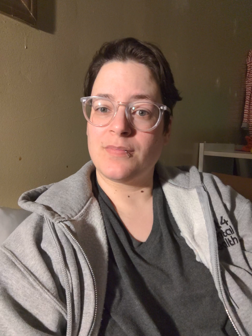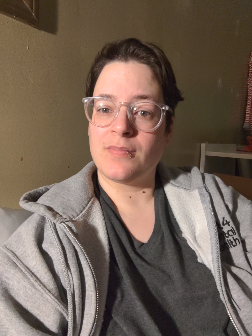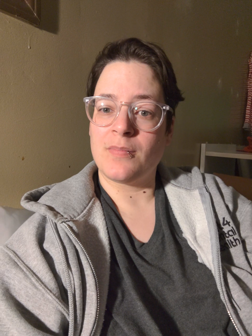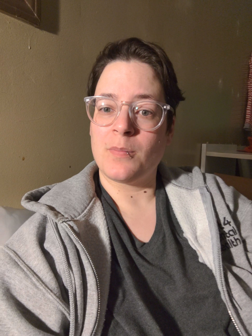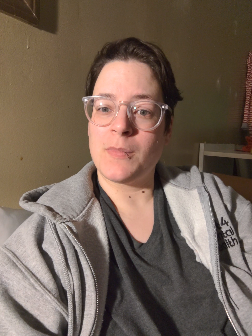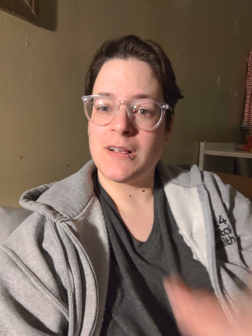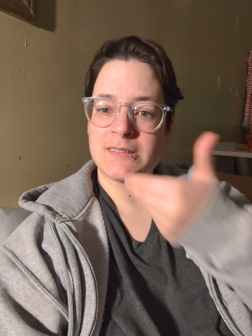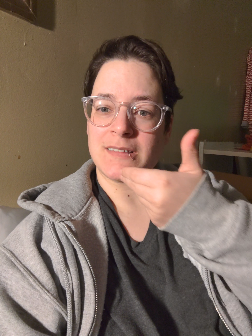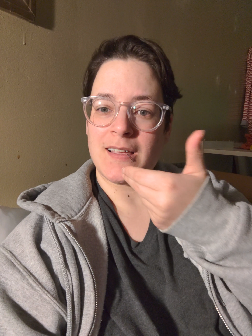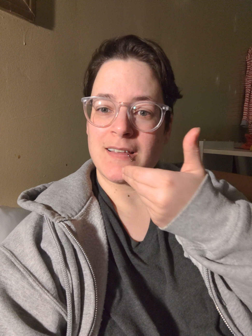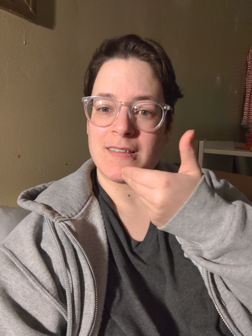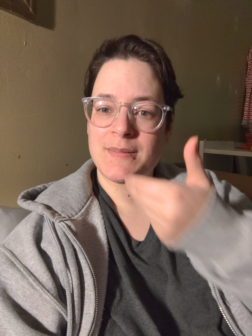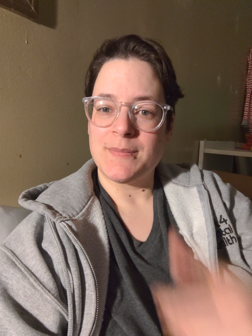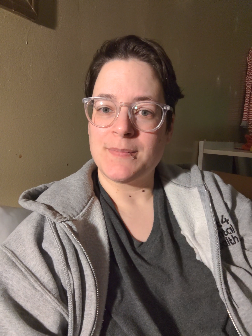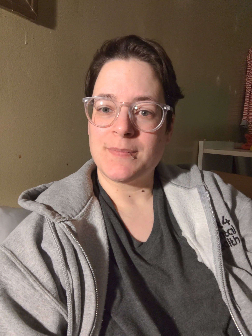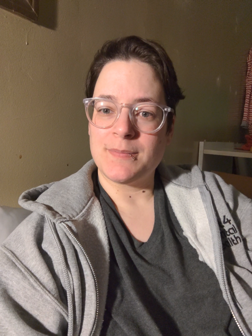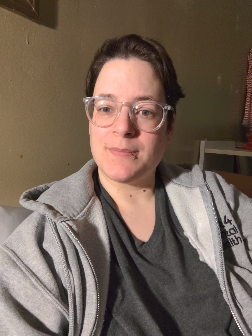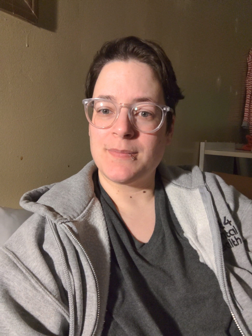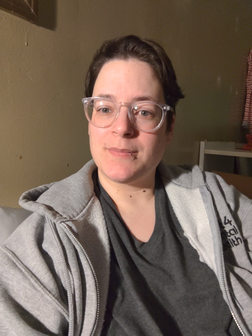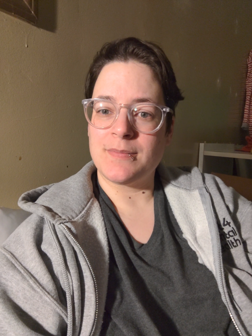pizza